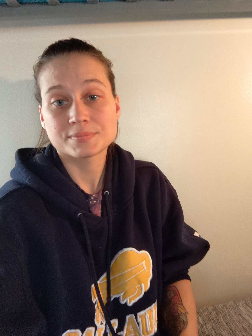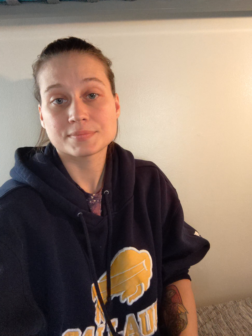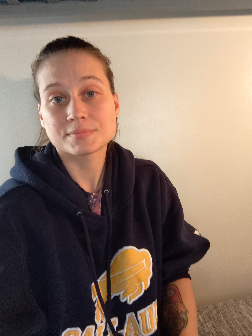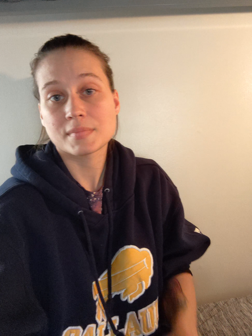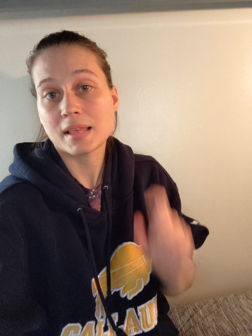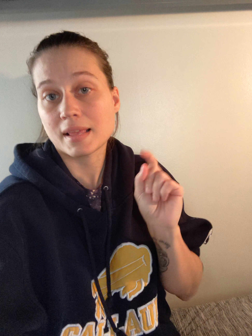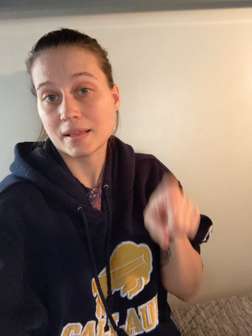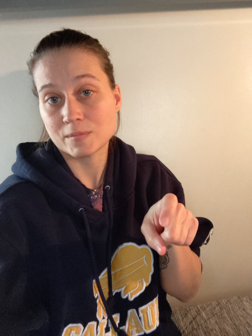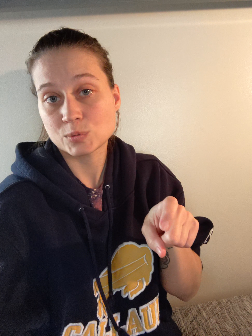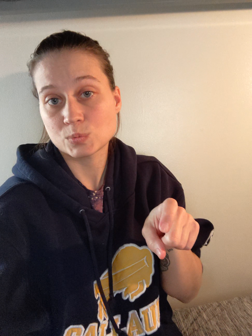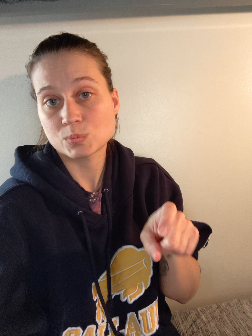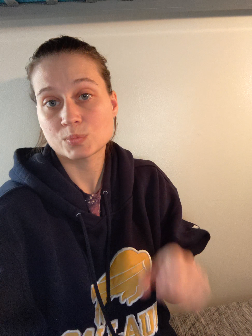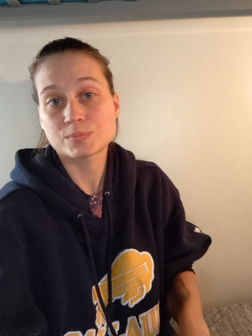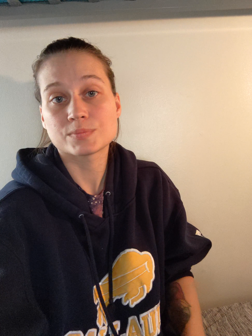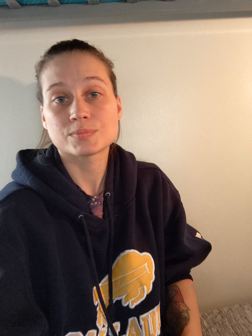have to